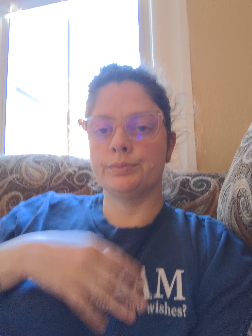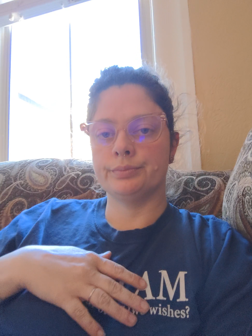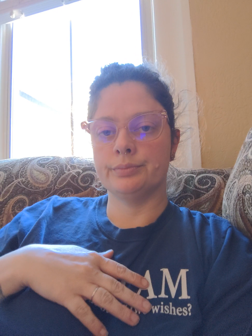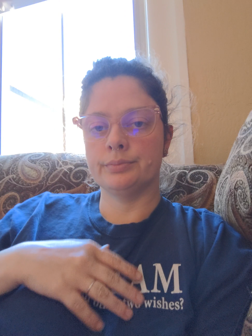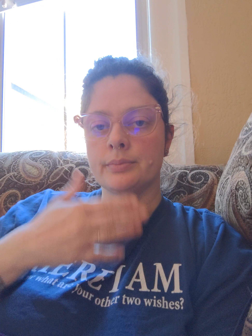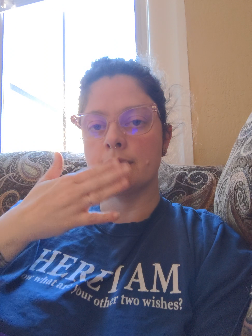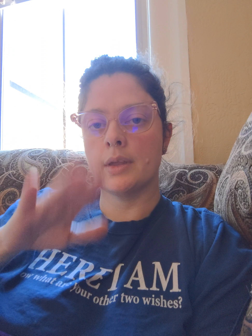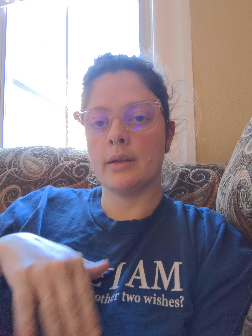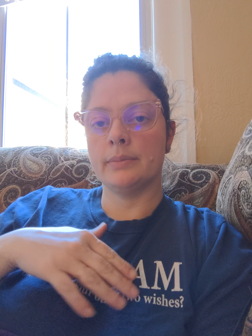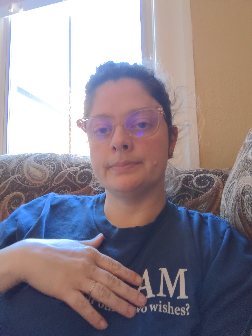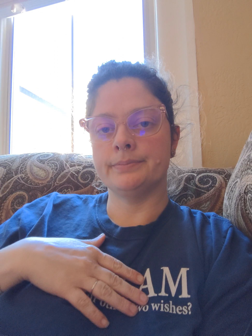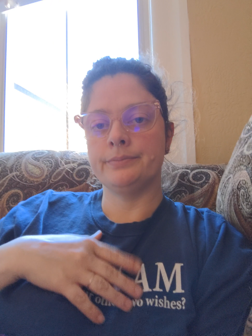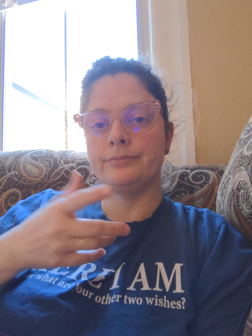bad